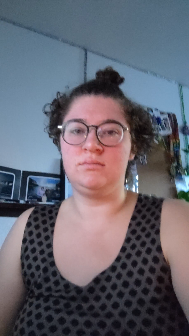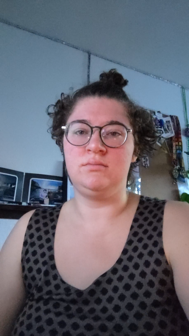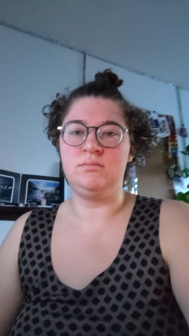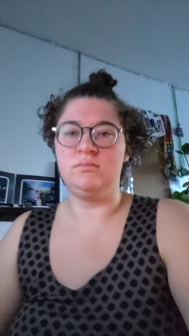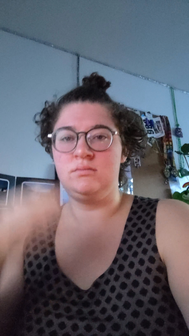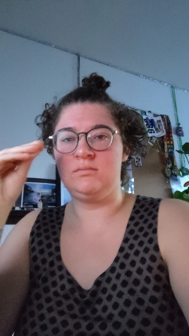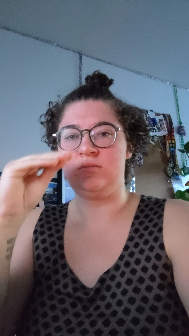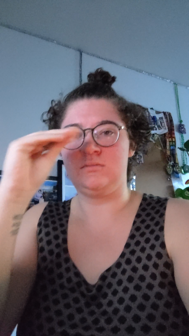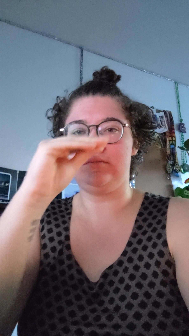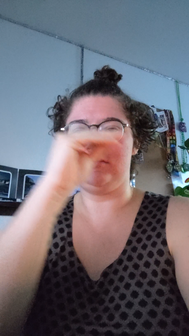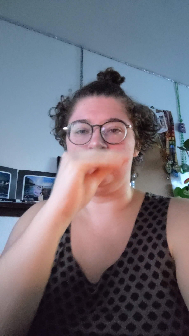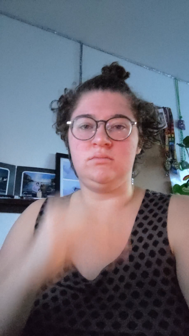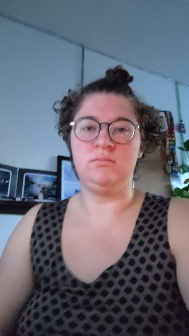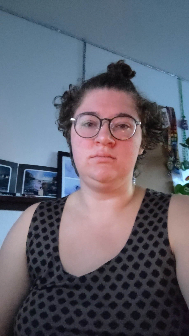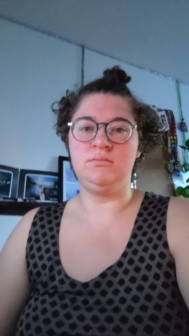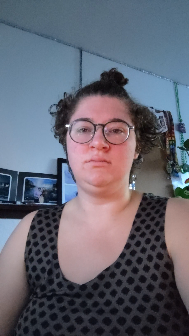dinosaur